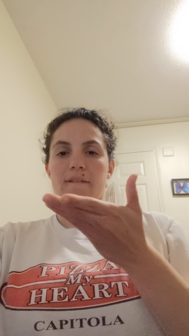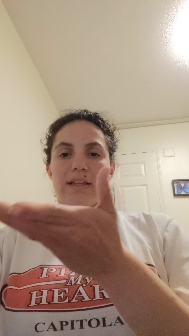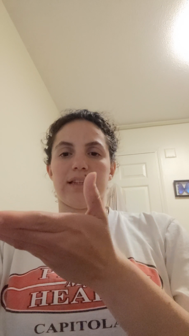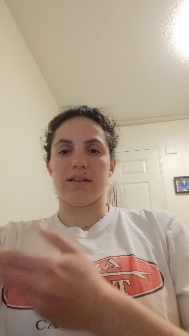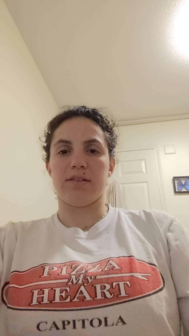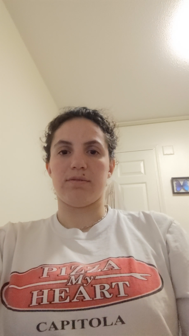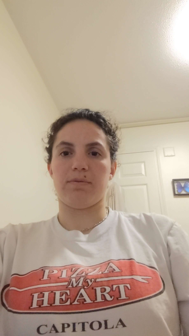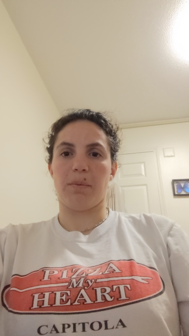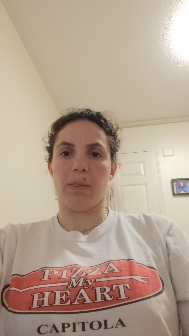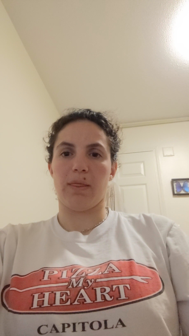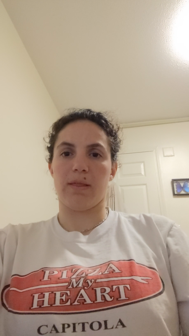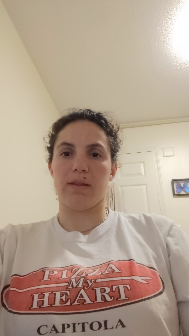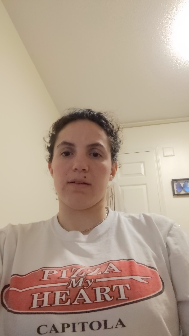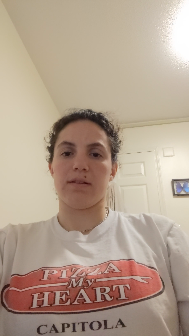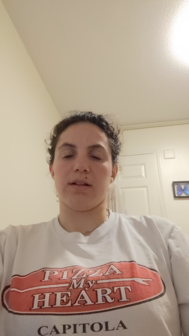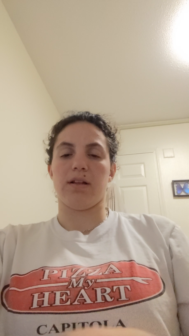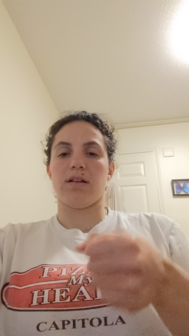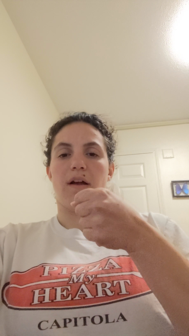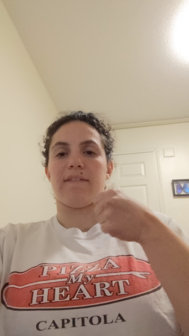coffee